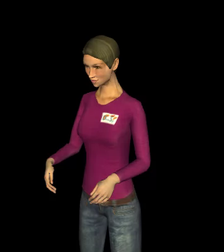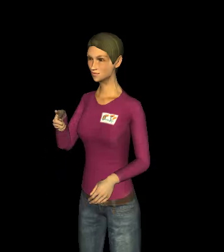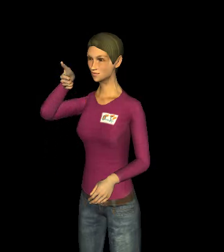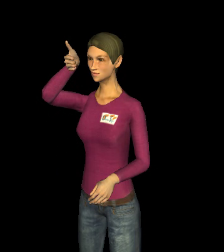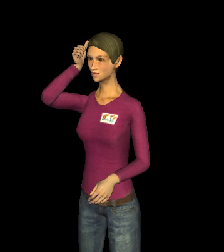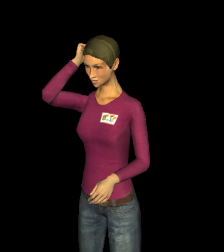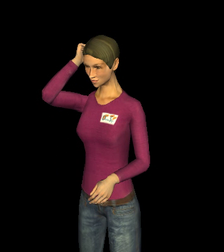أمس